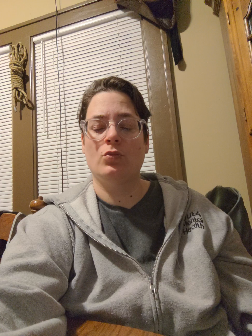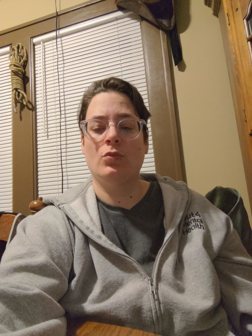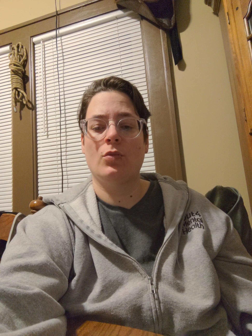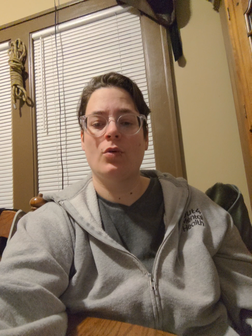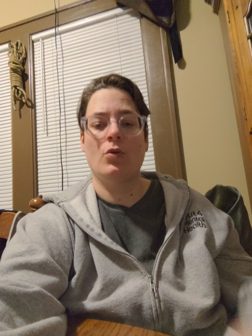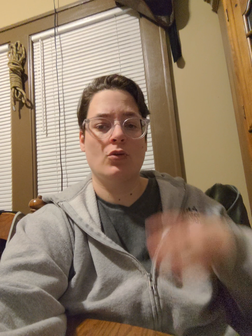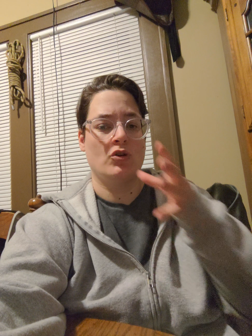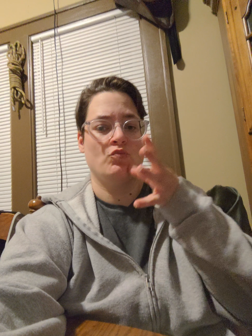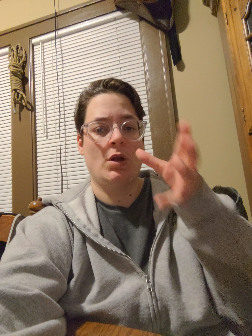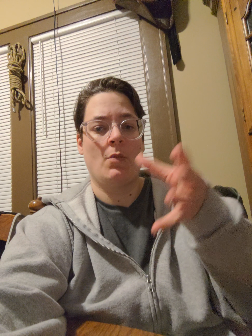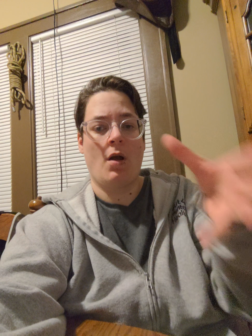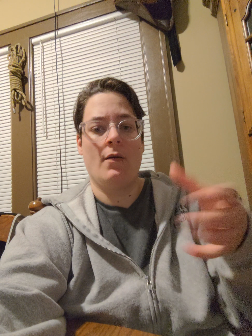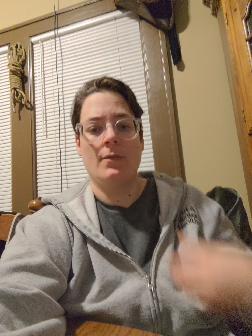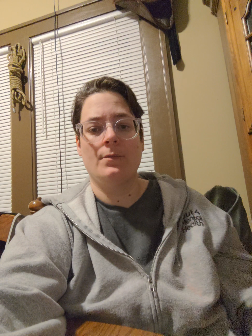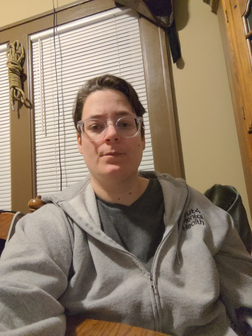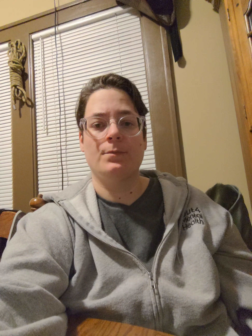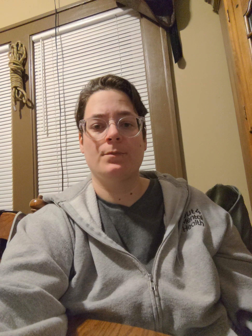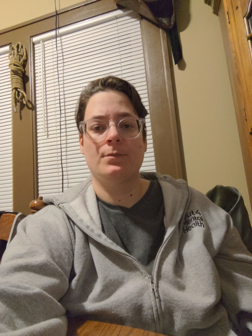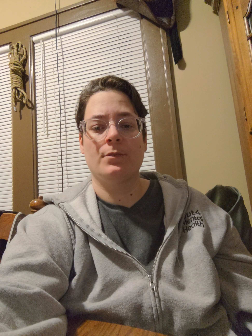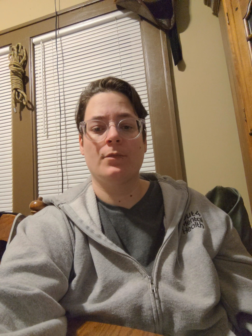grandma